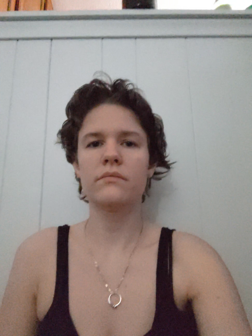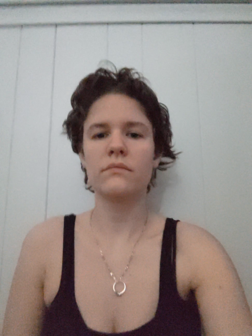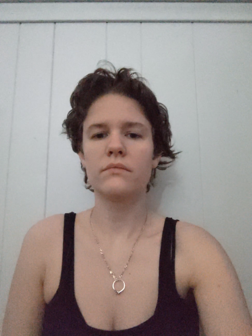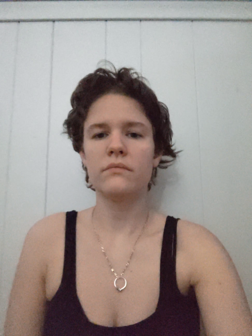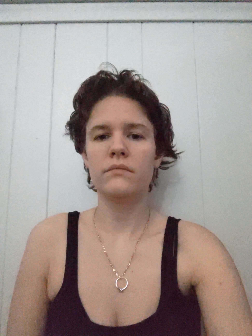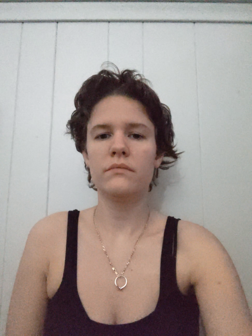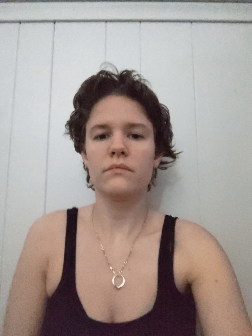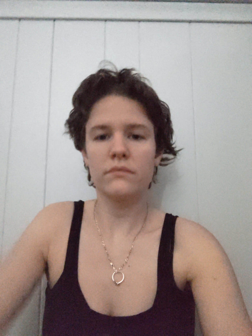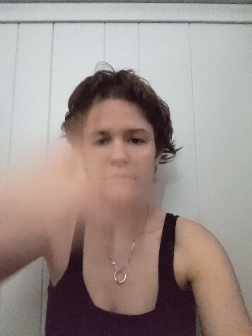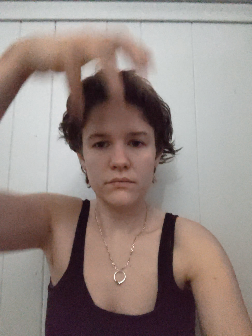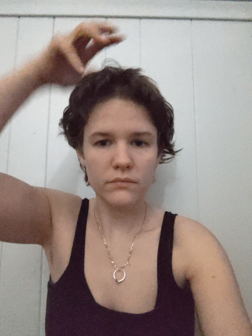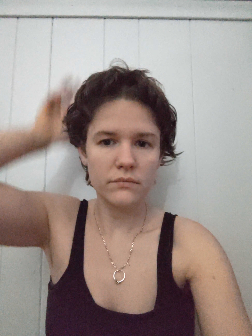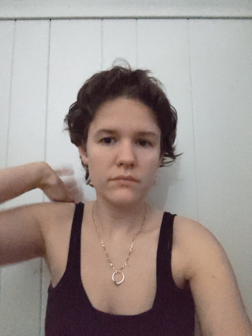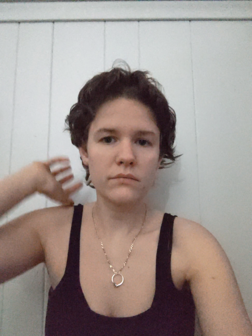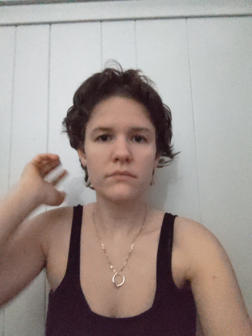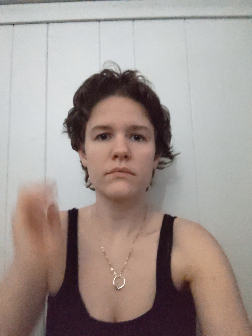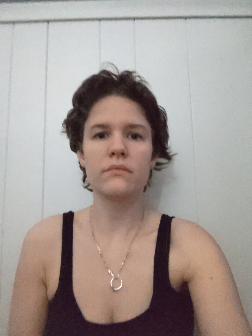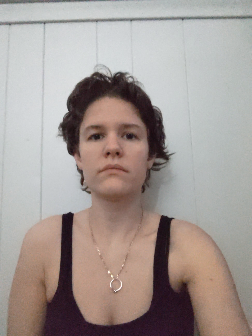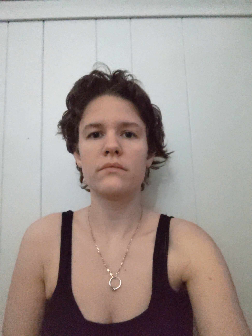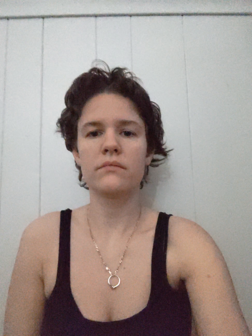lion